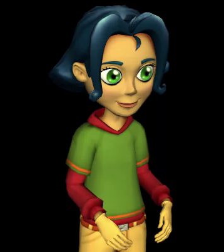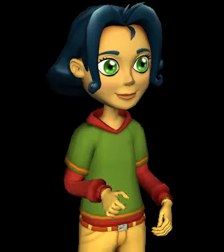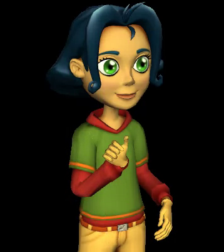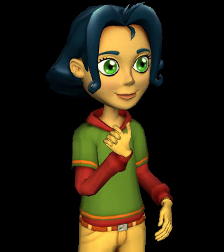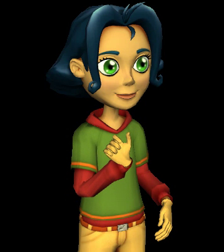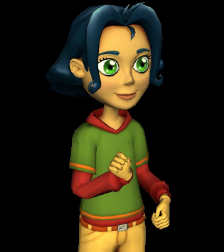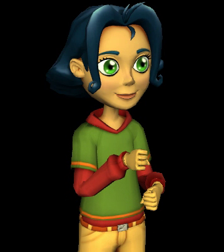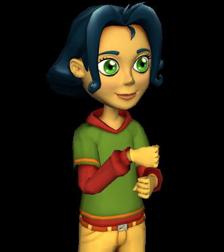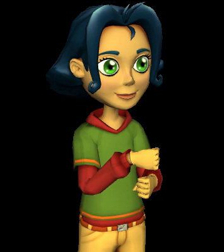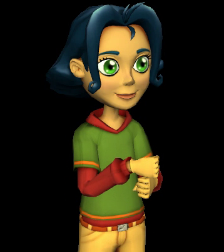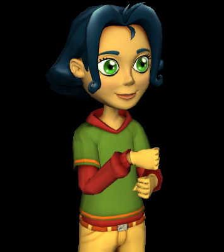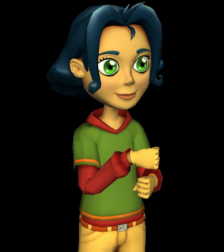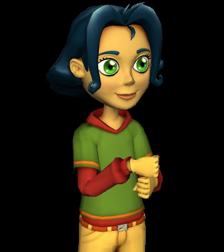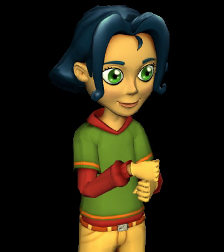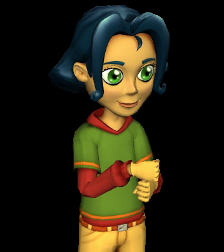عامل